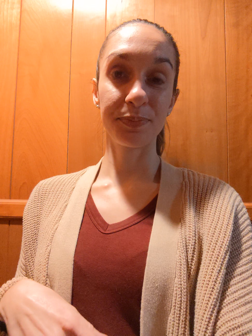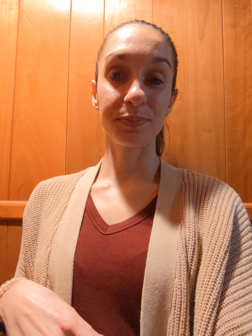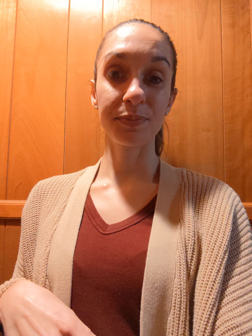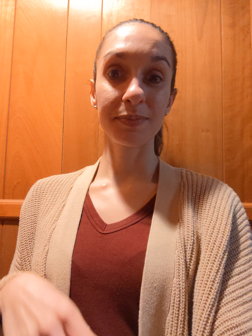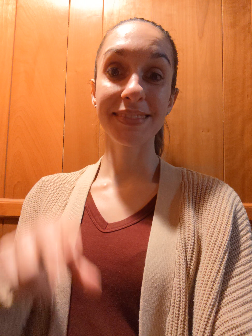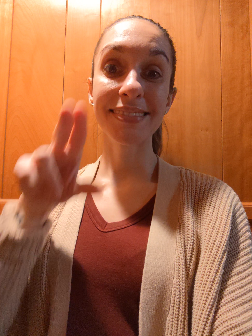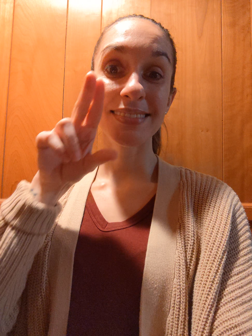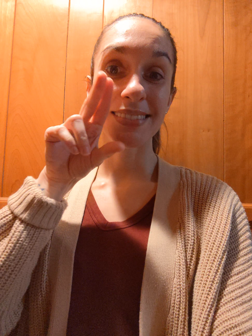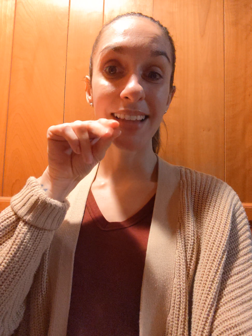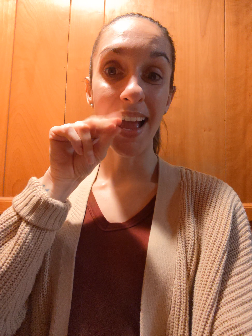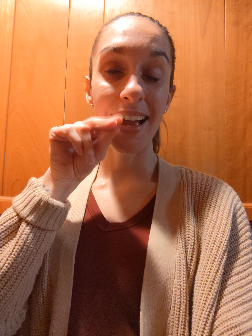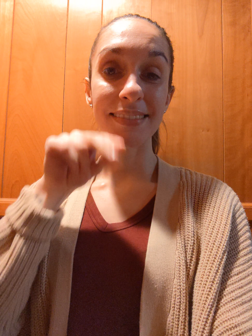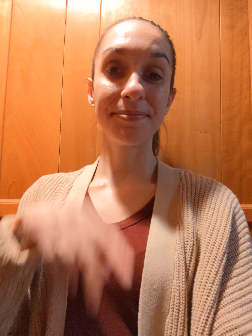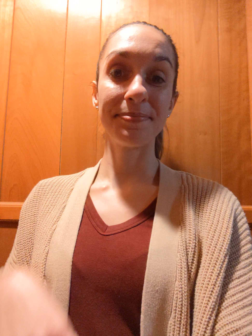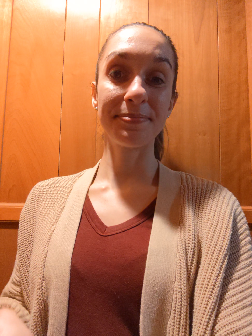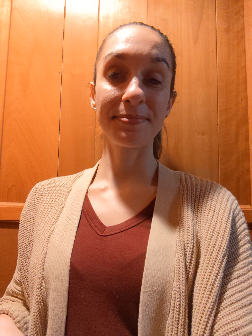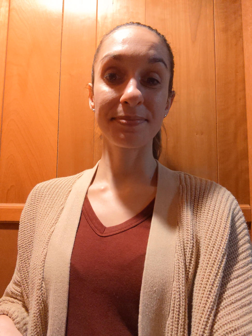duck